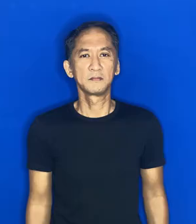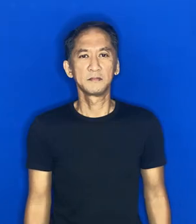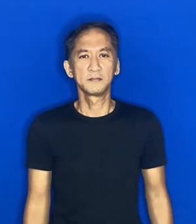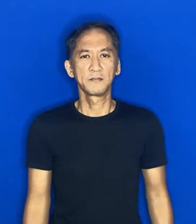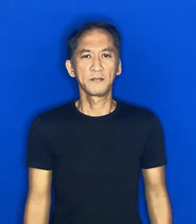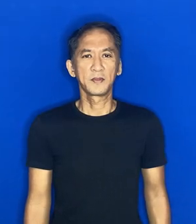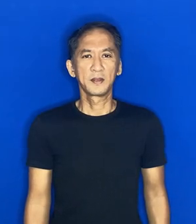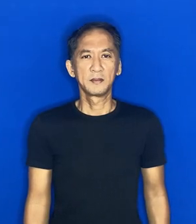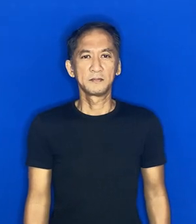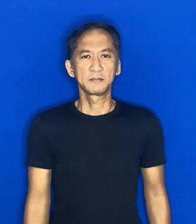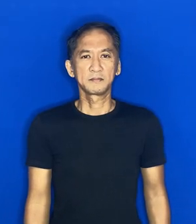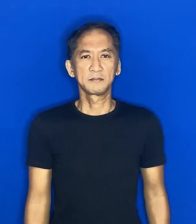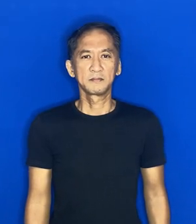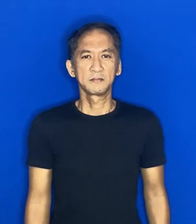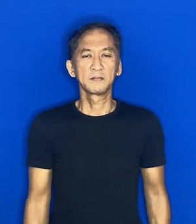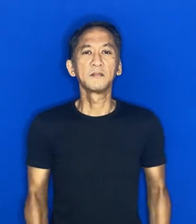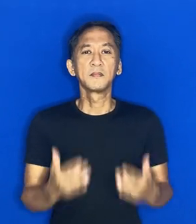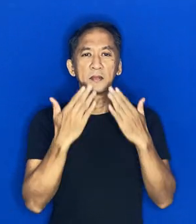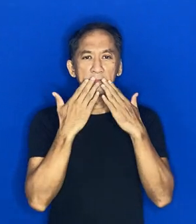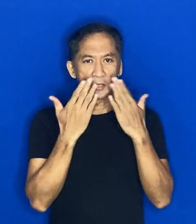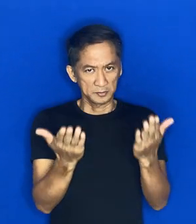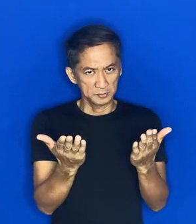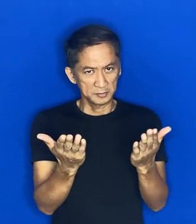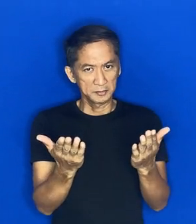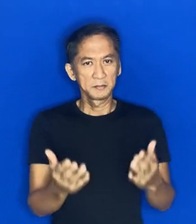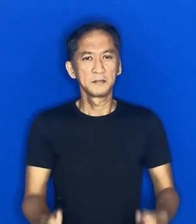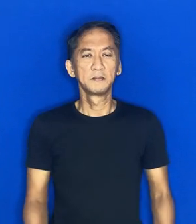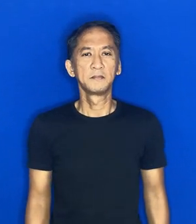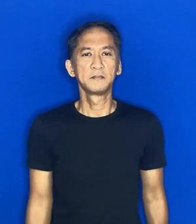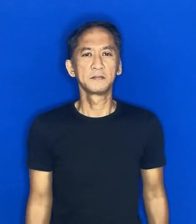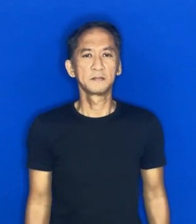thank you